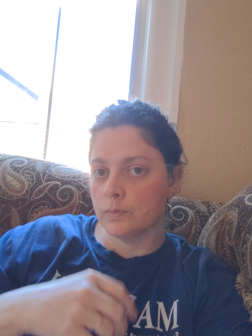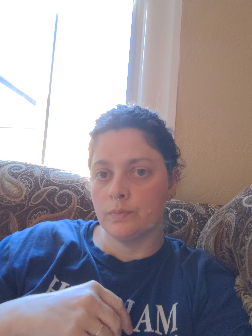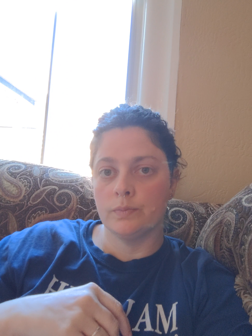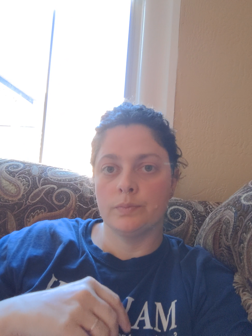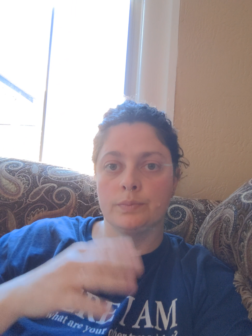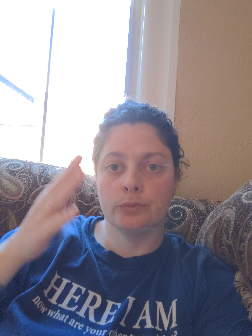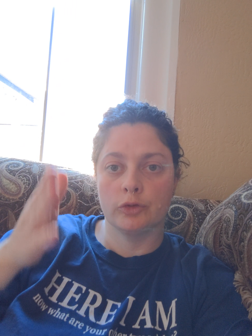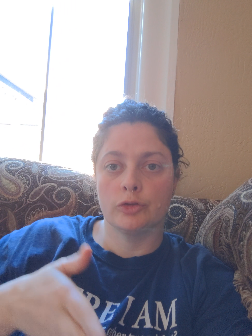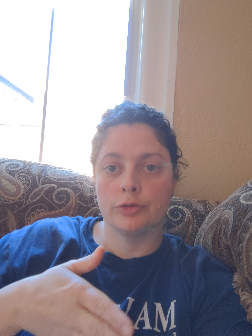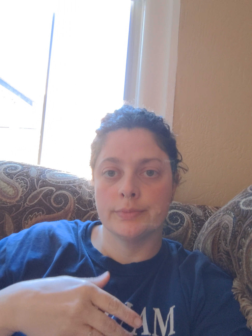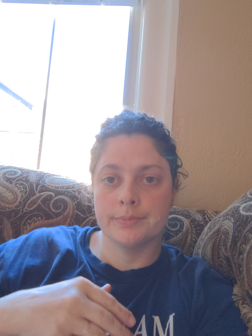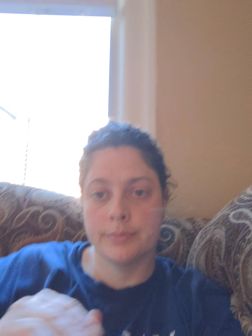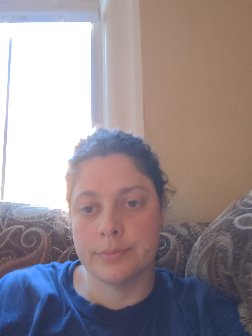person